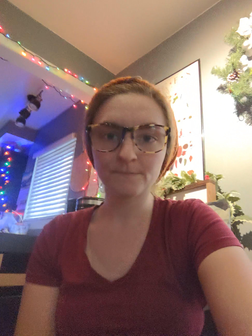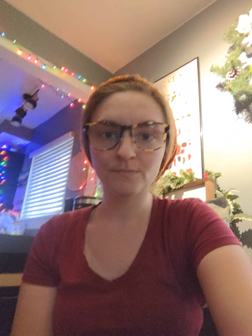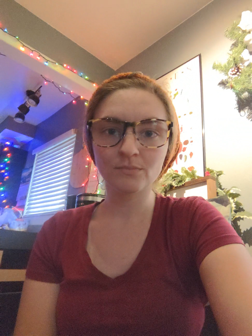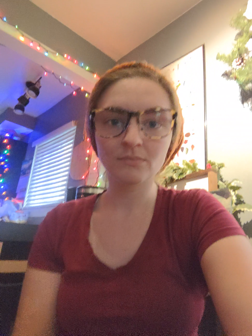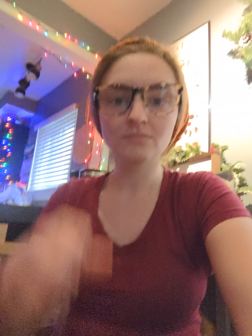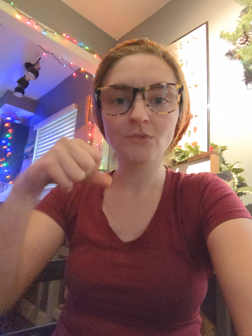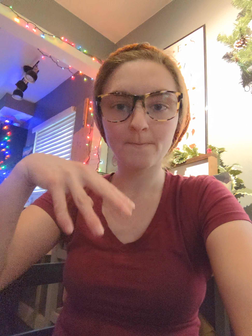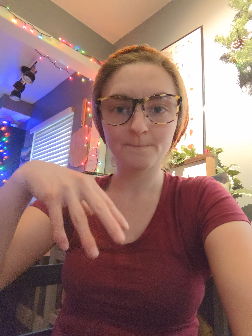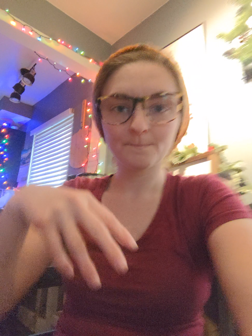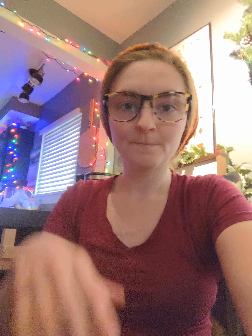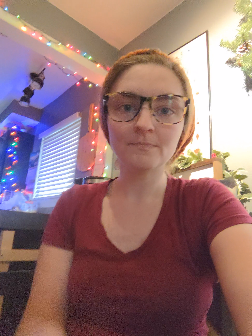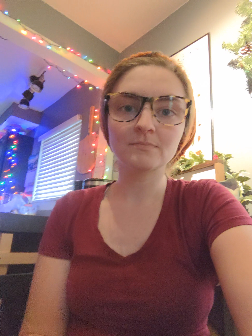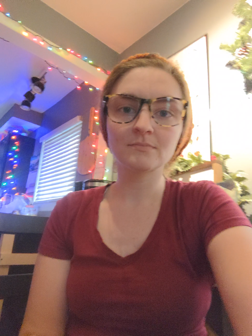drop